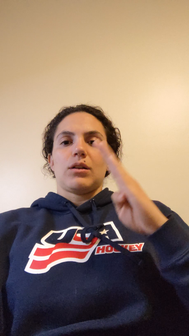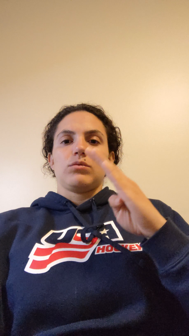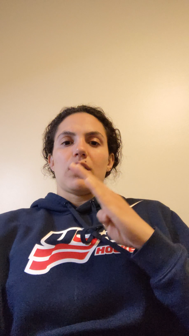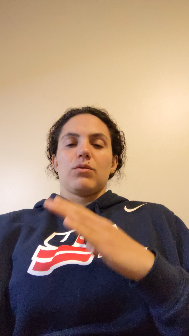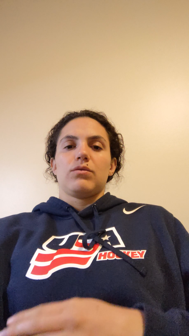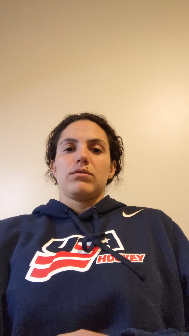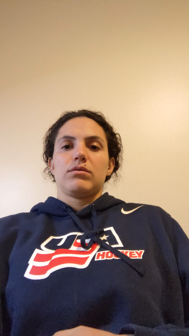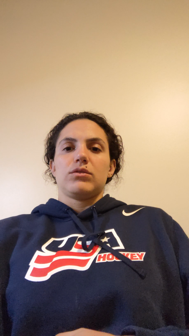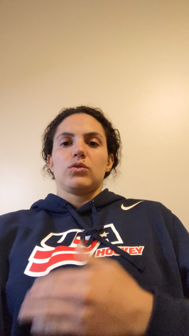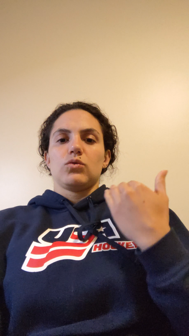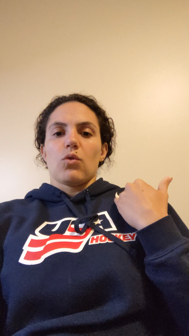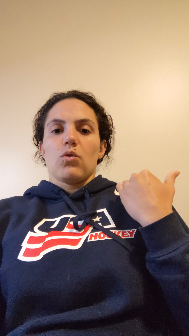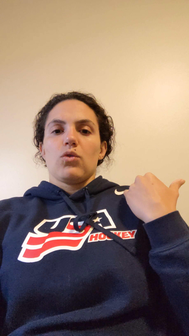shoulder